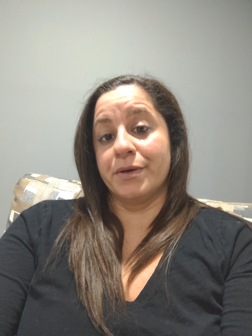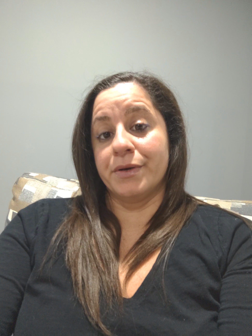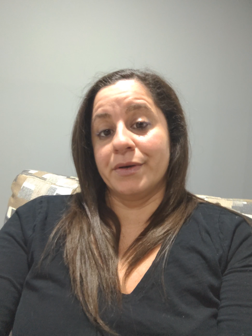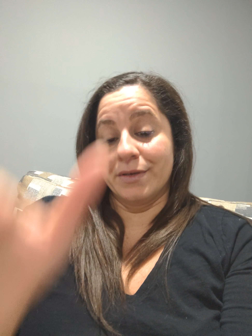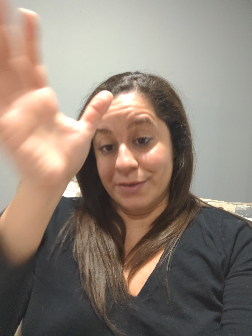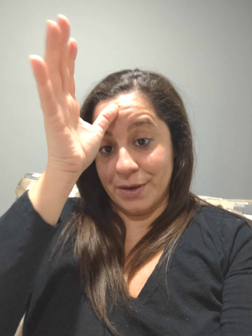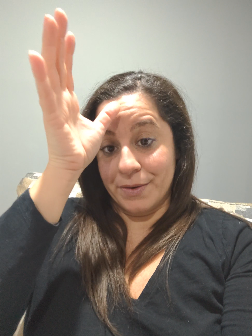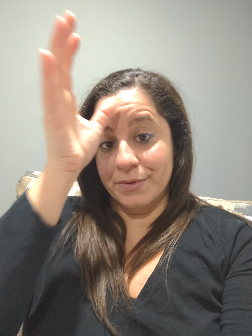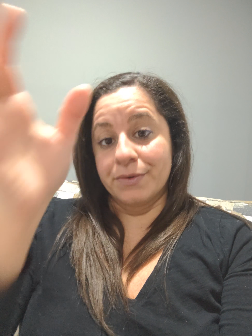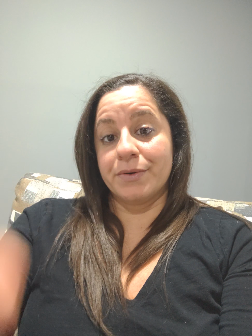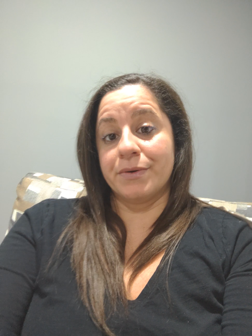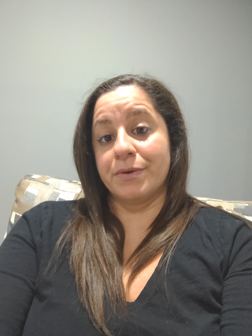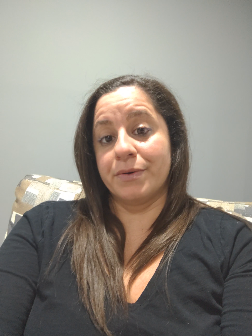dad